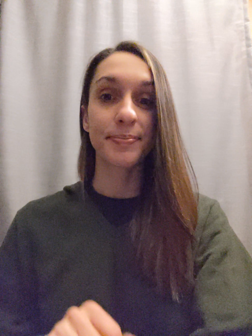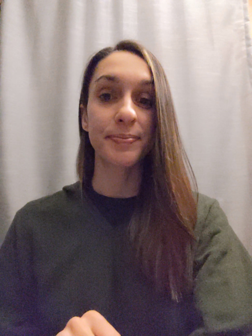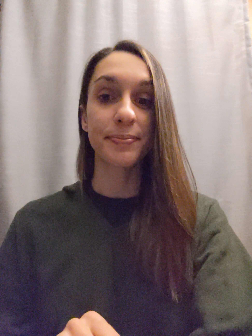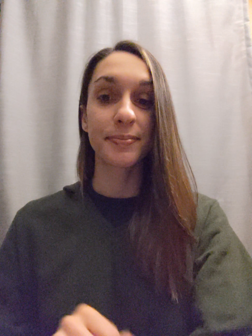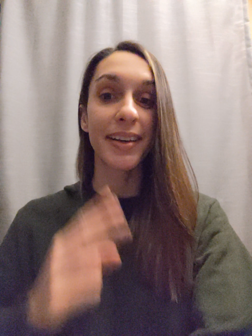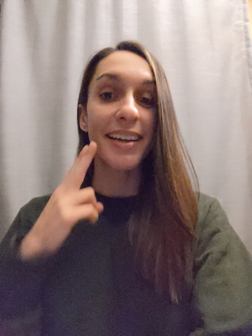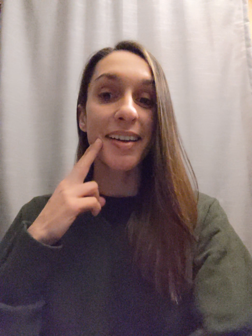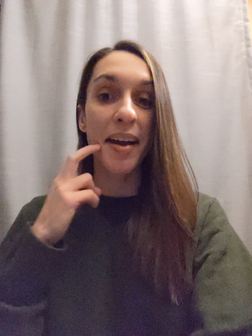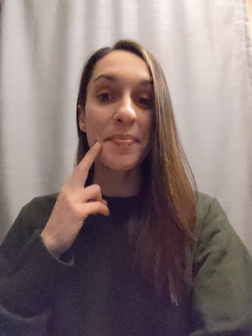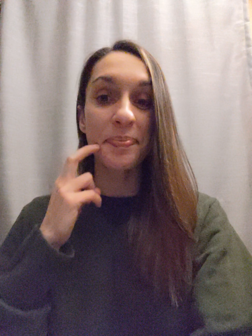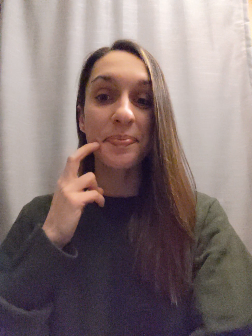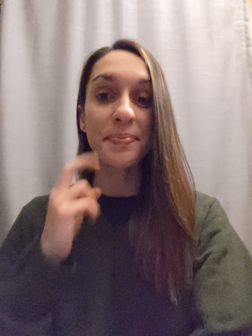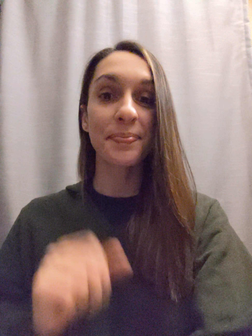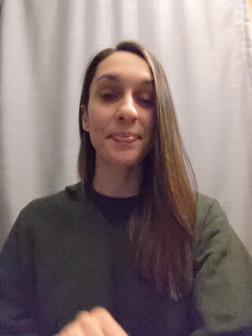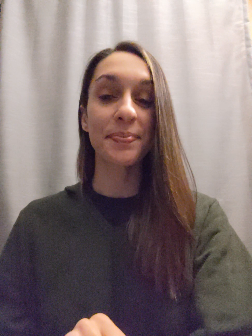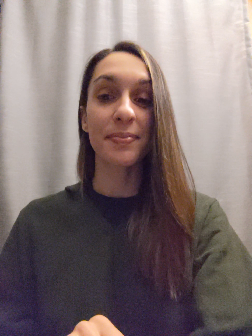gum